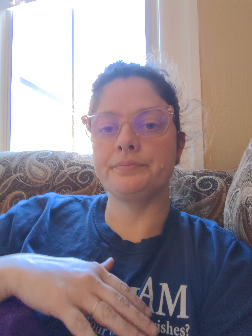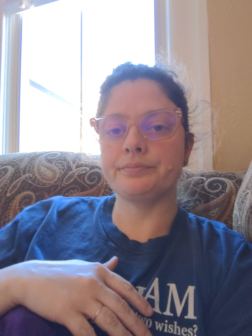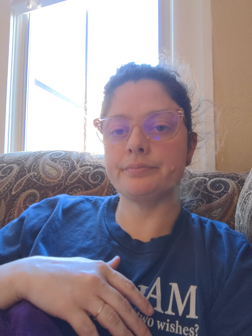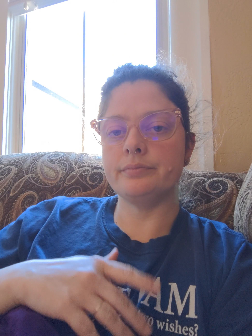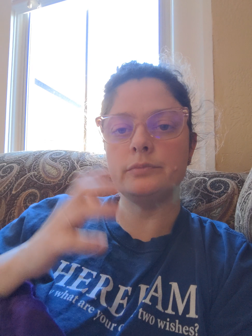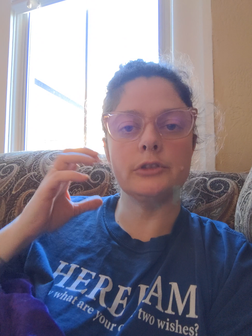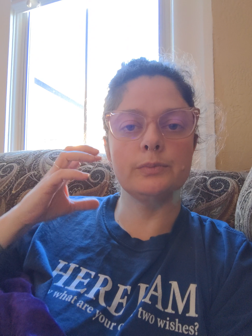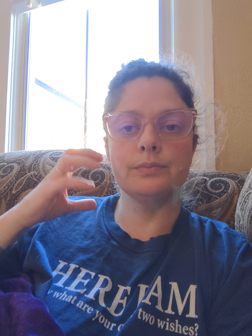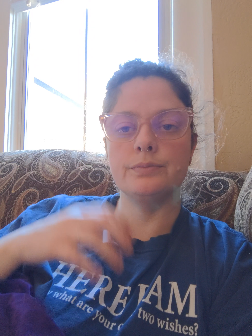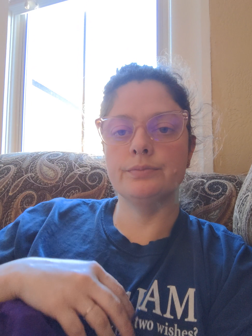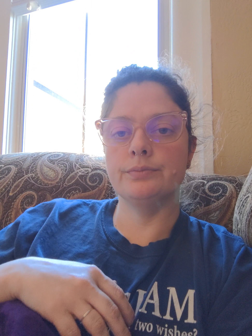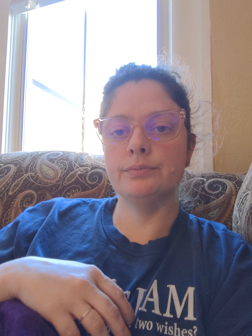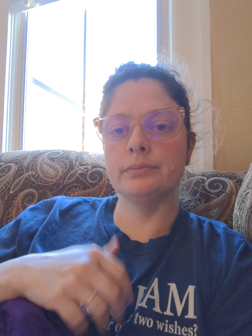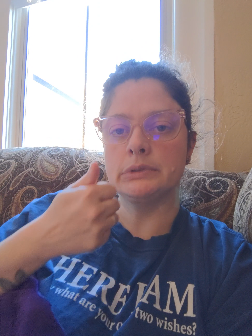radio